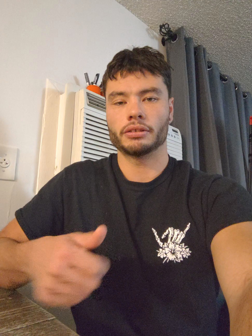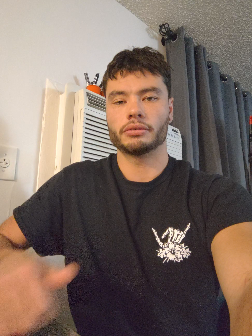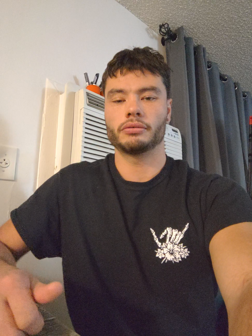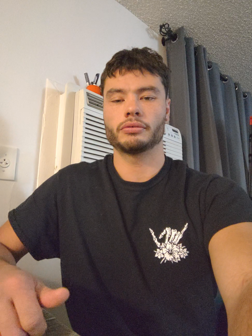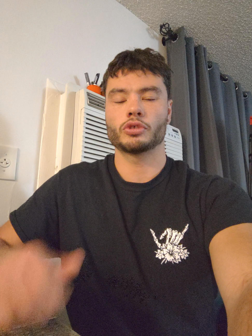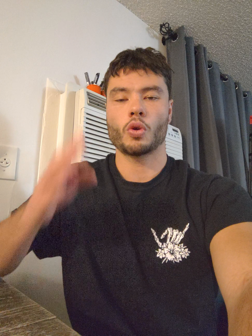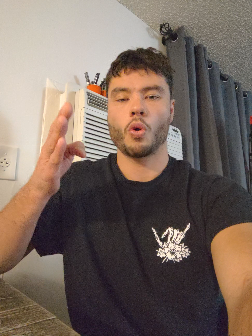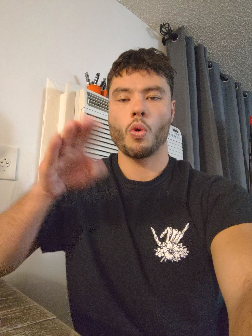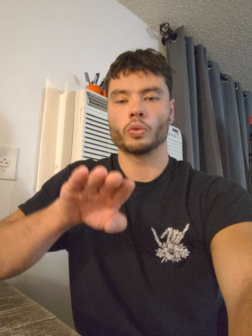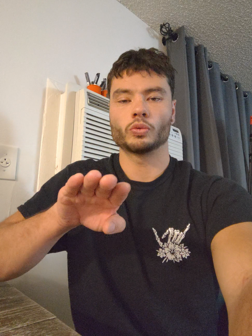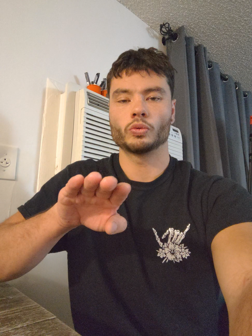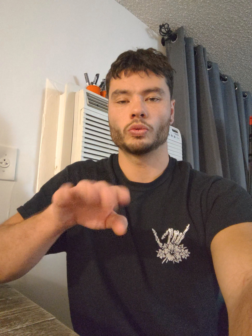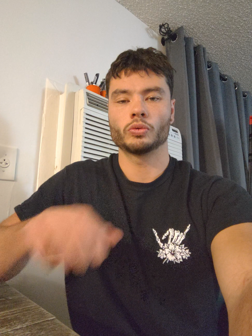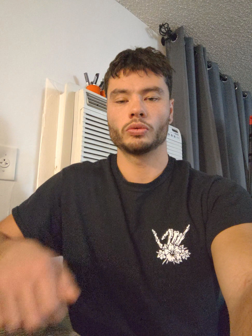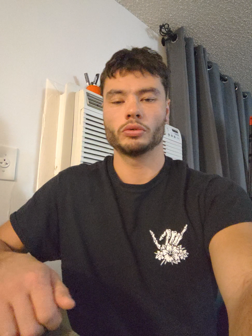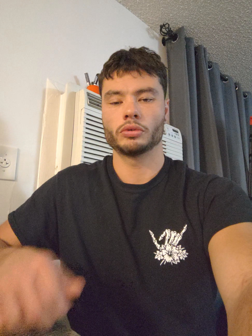close